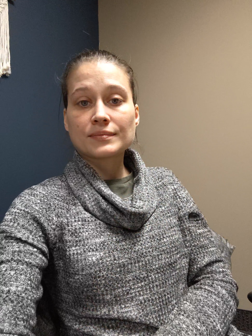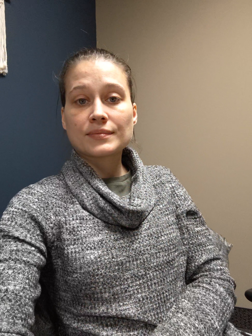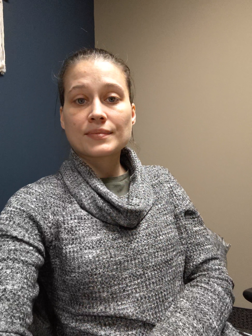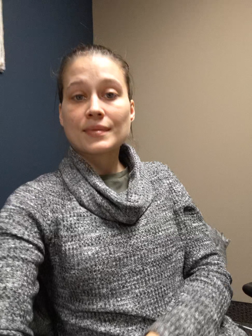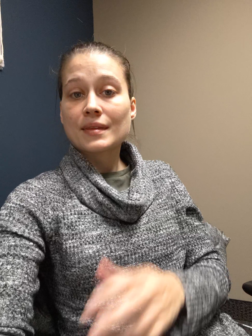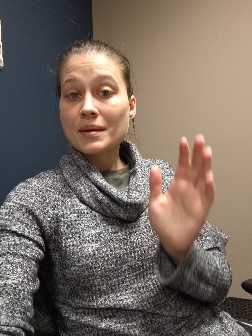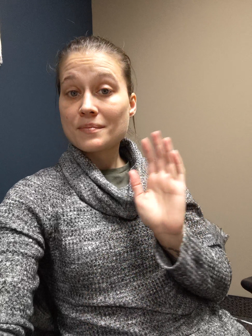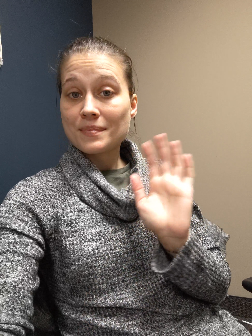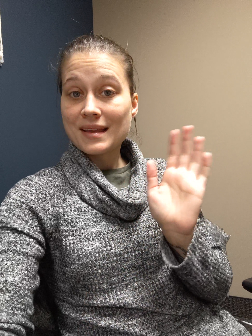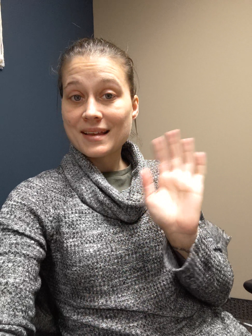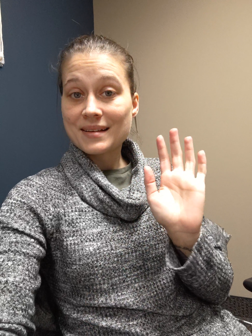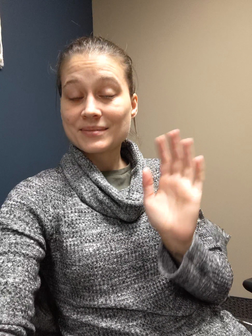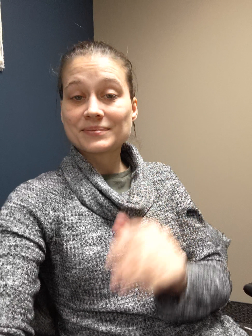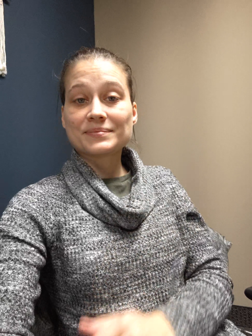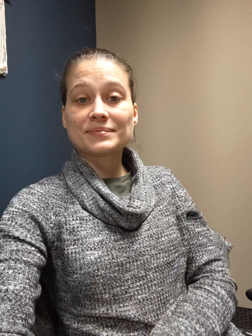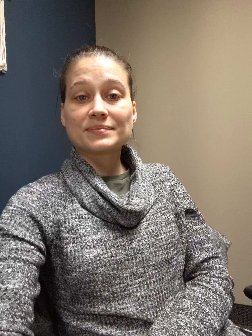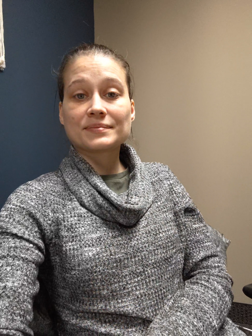bye